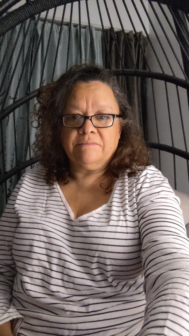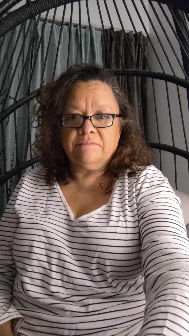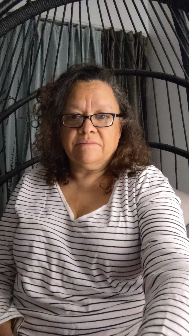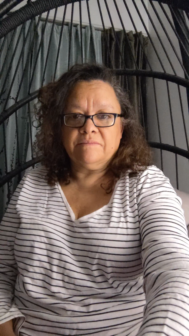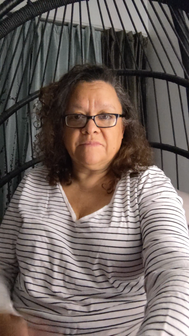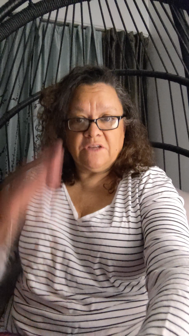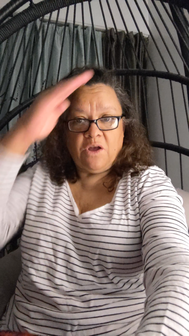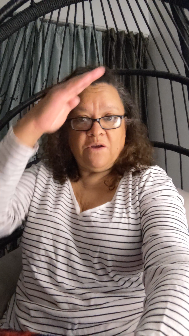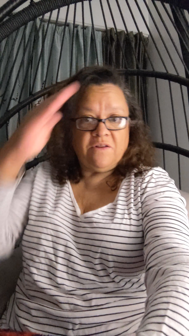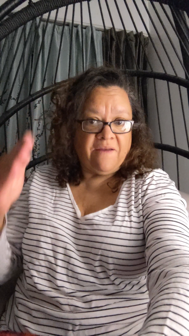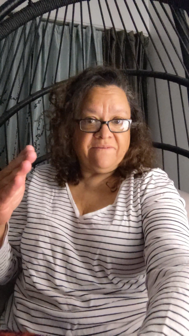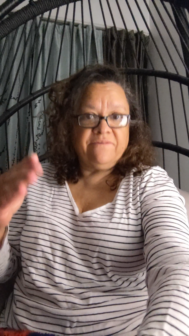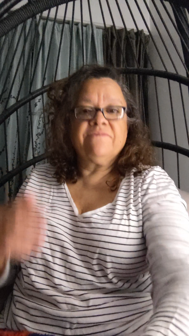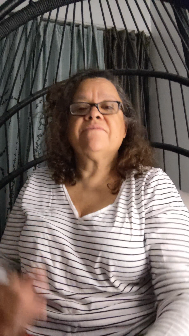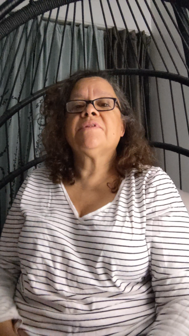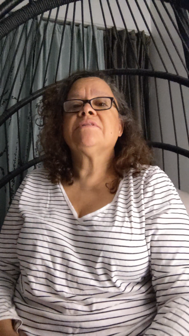roof